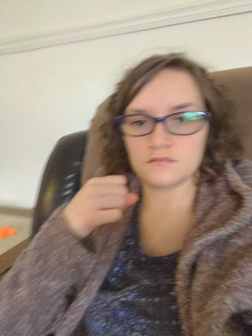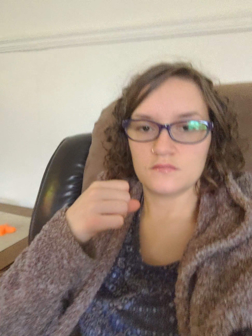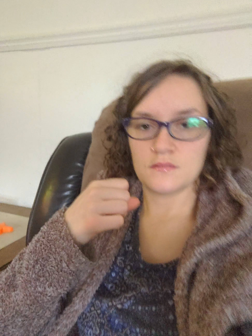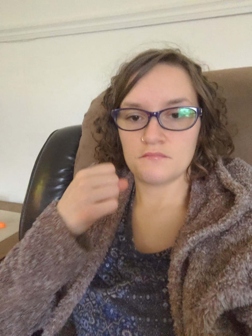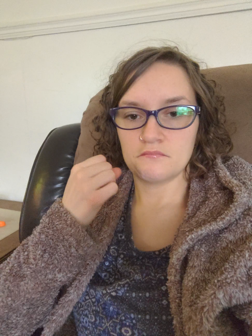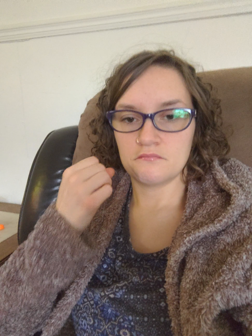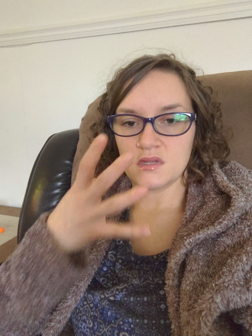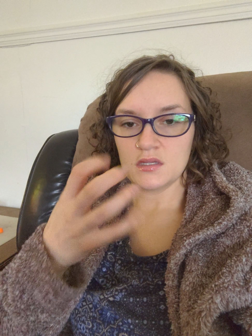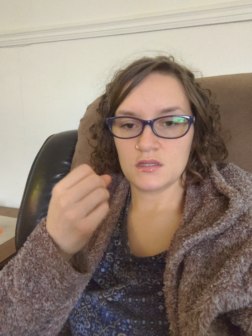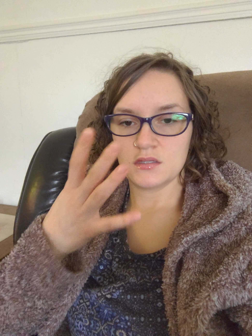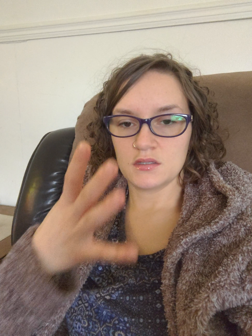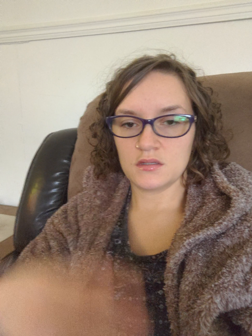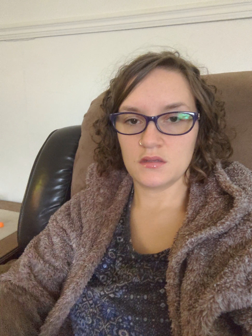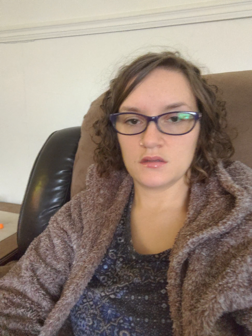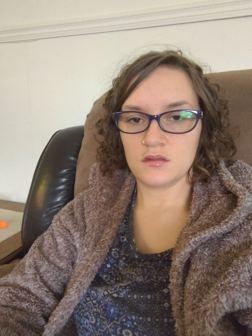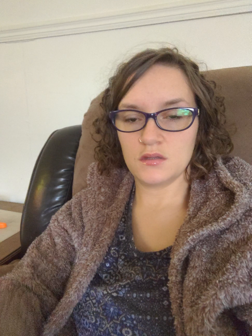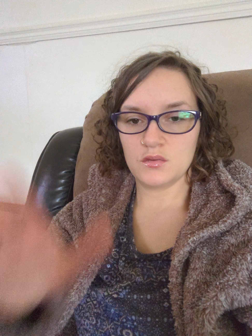many